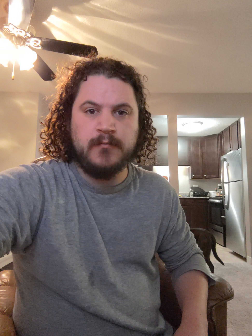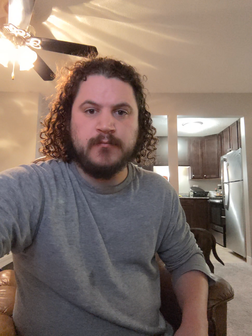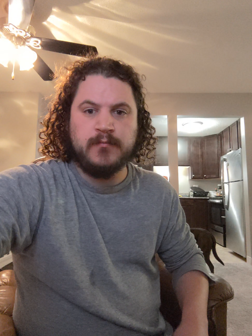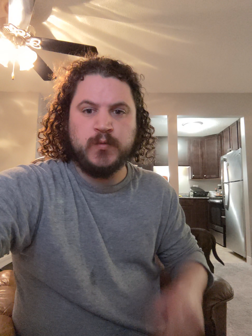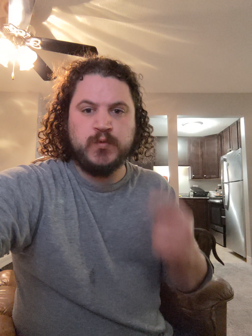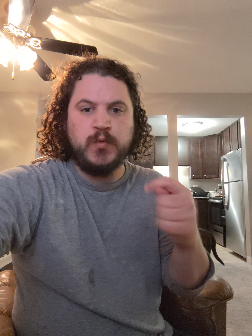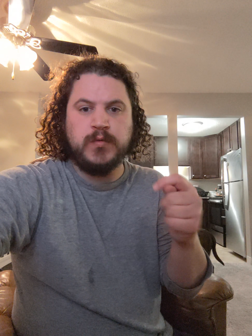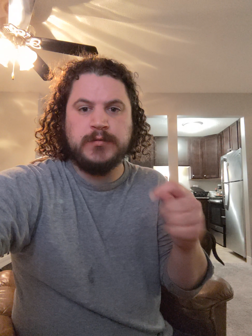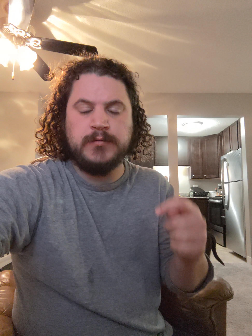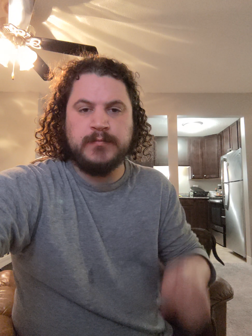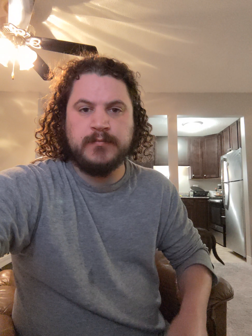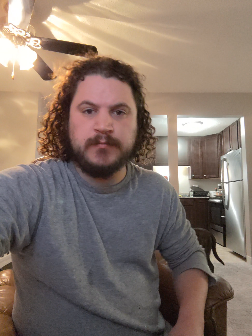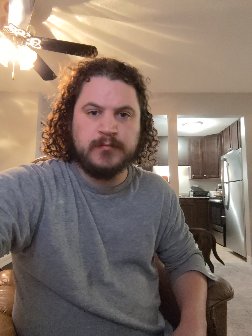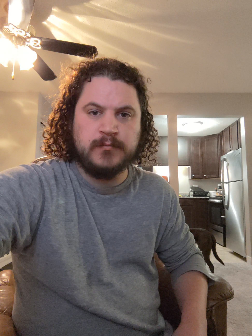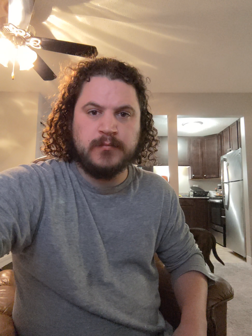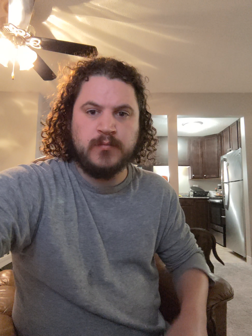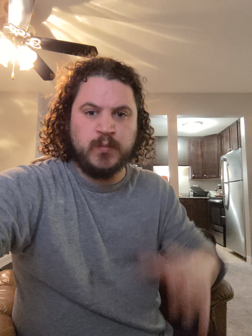toy